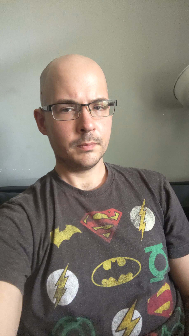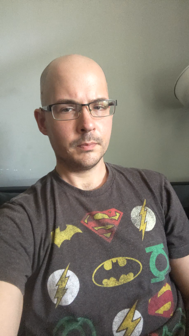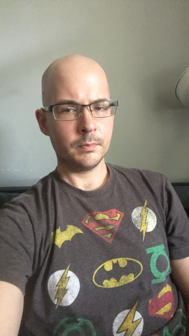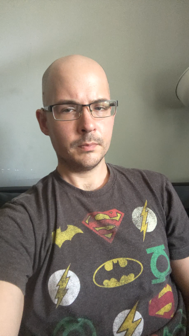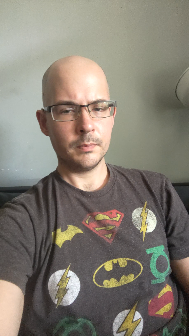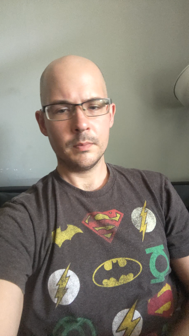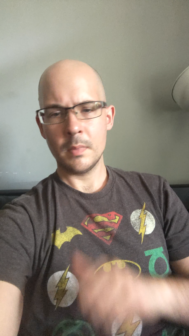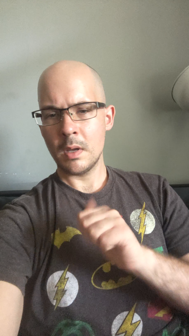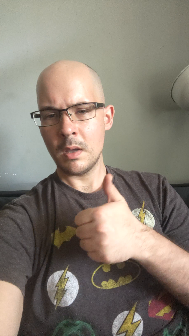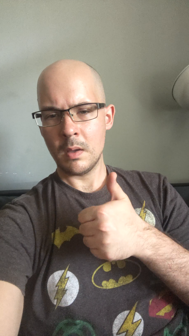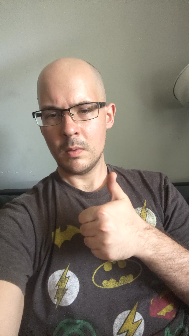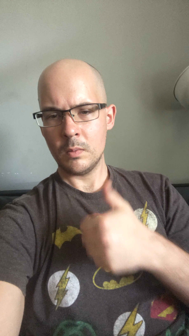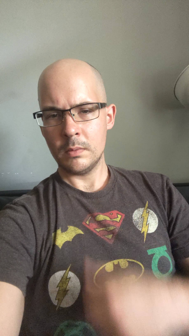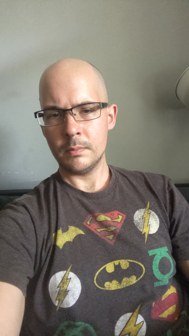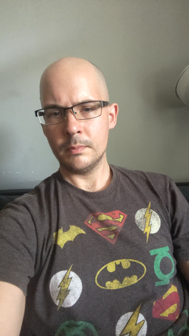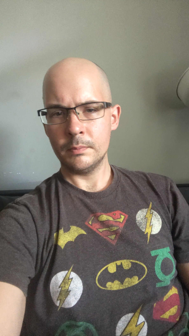how